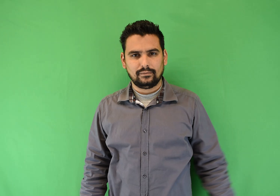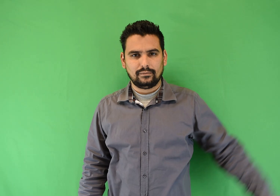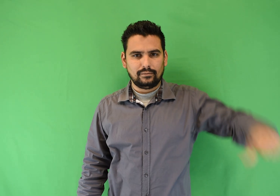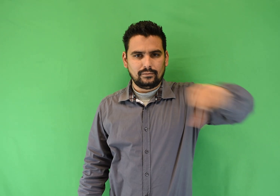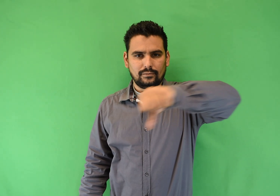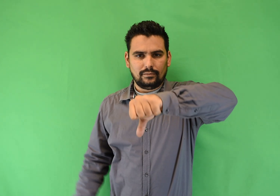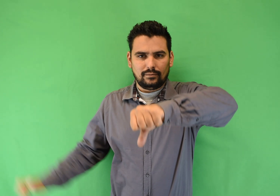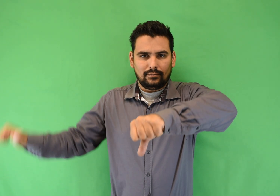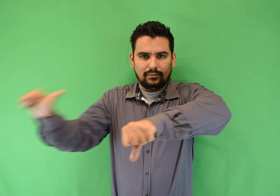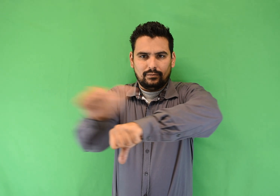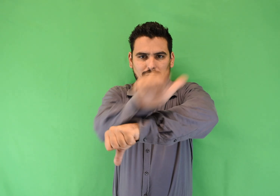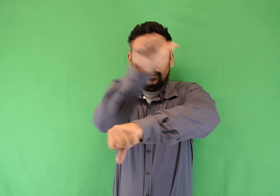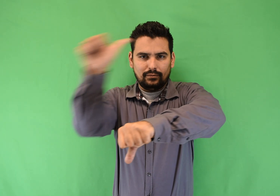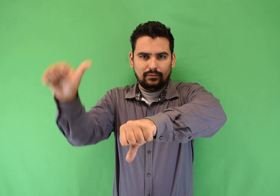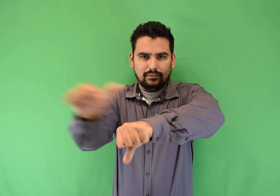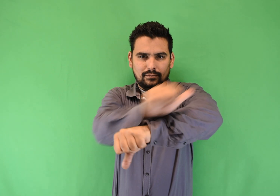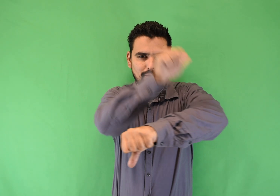carro